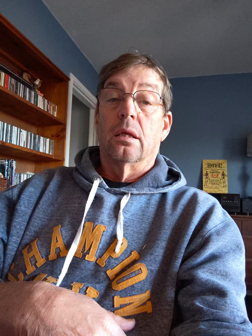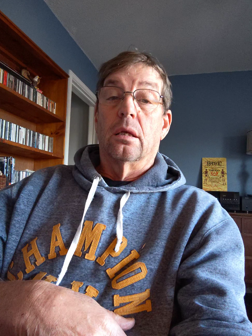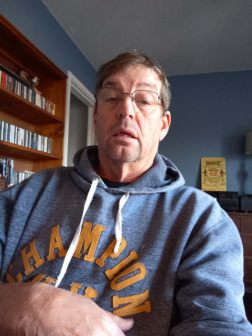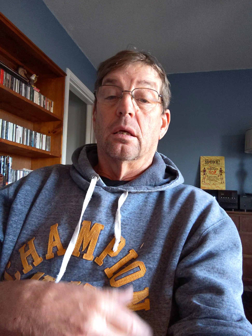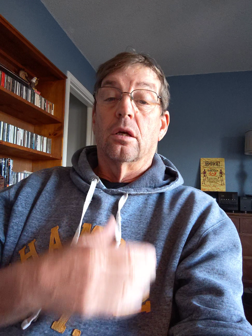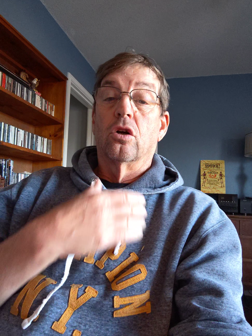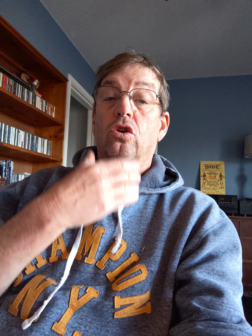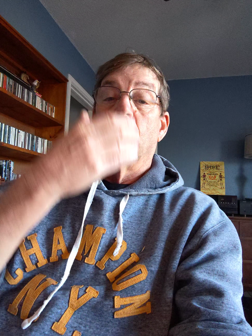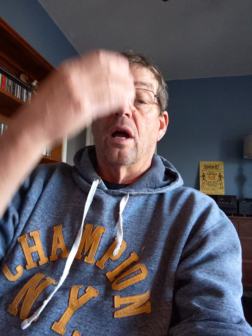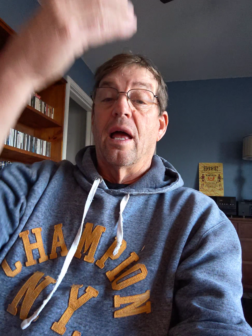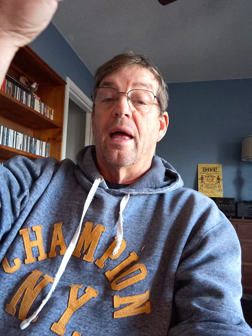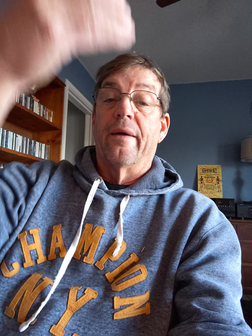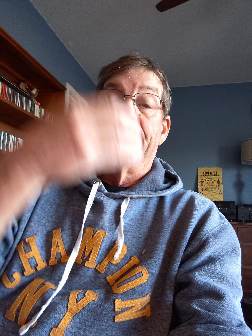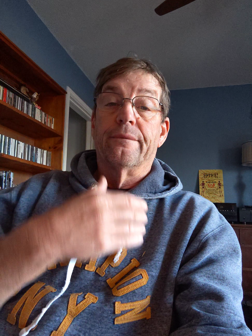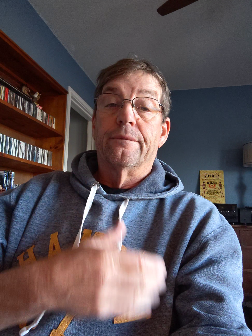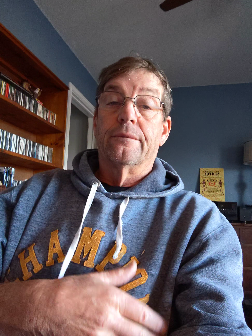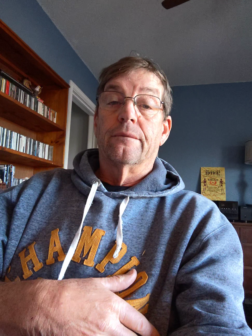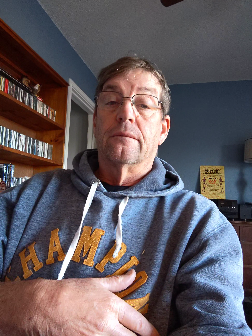giraffe